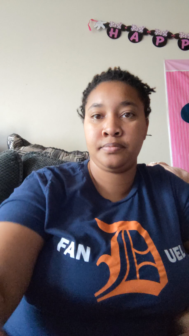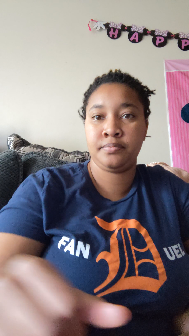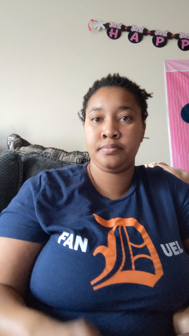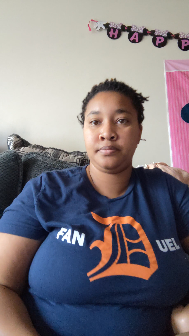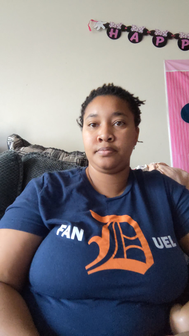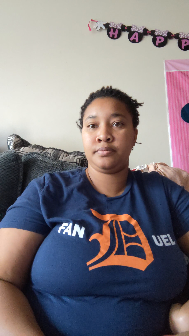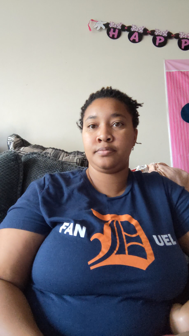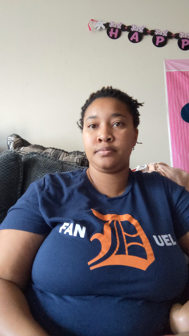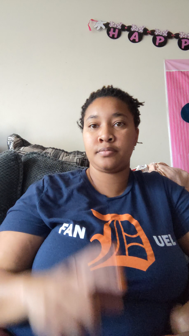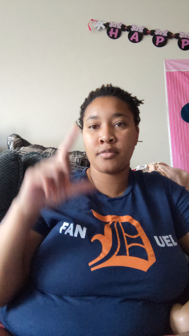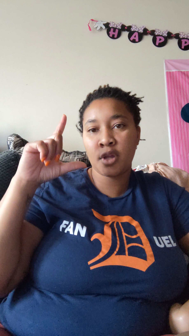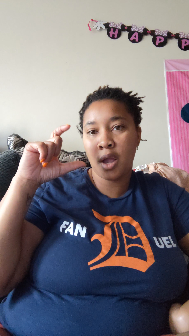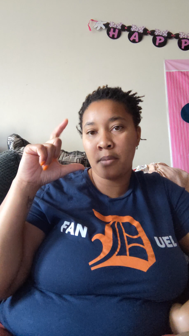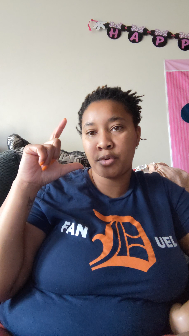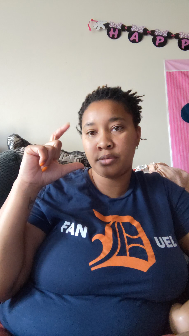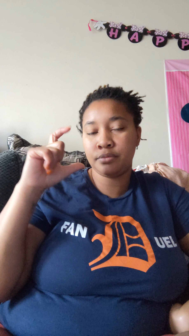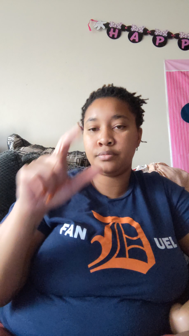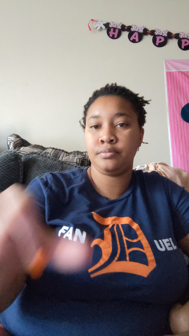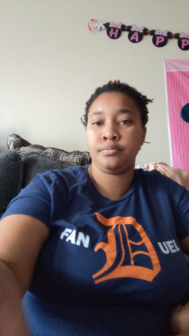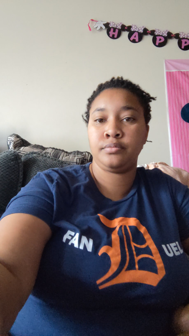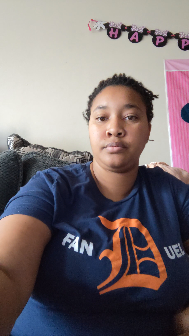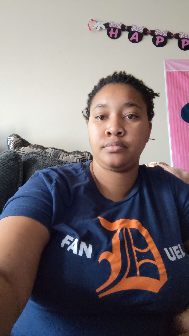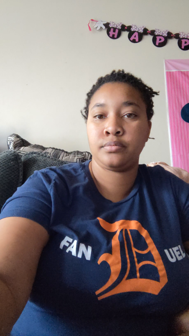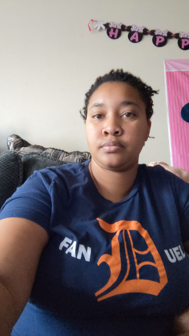camera